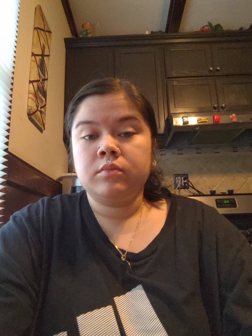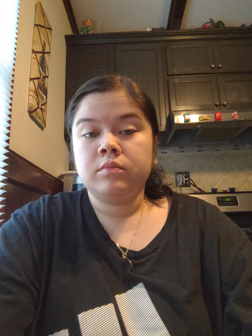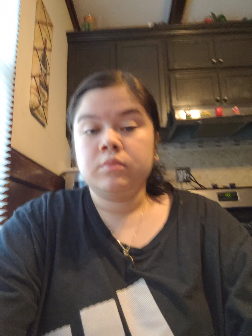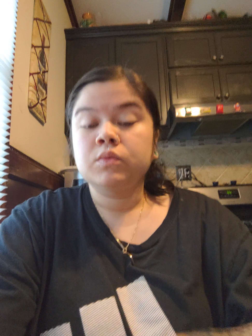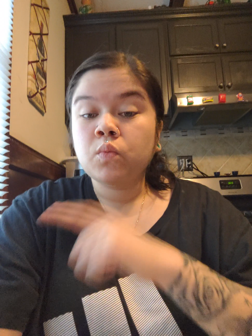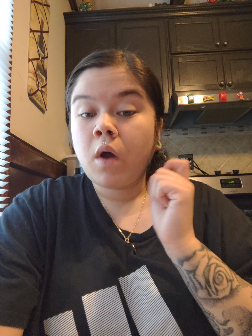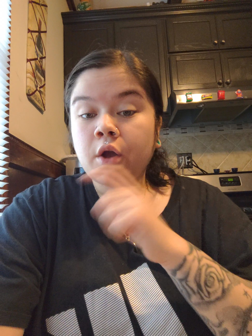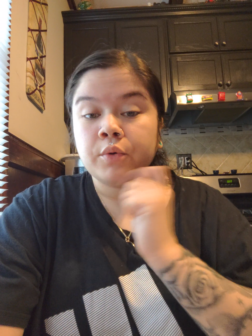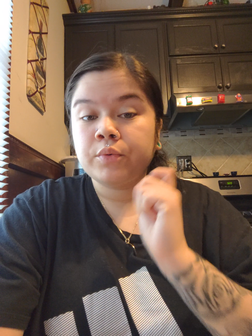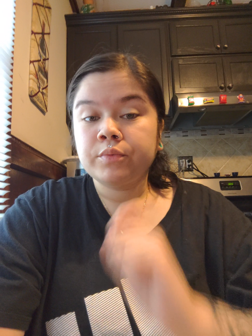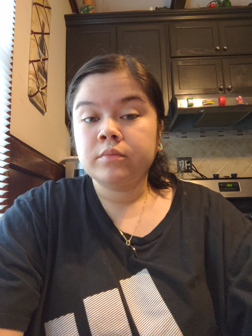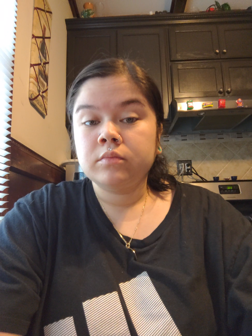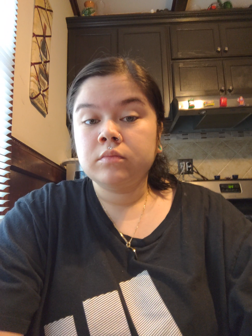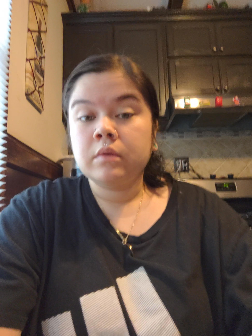dryer